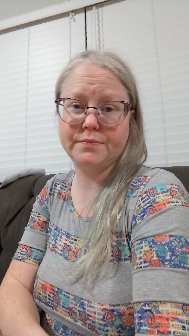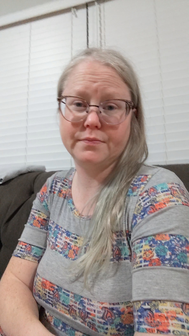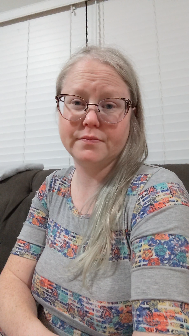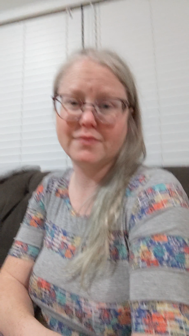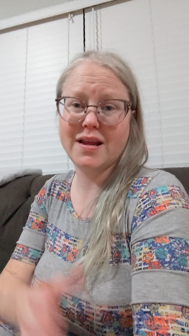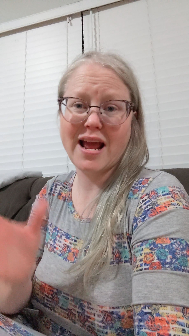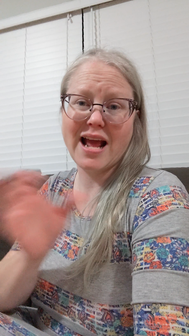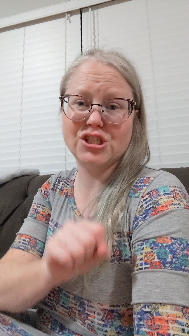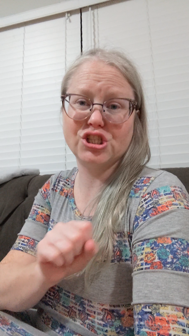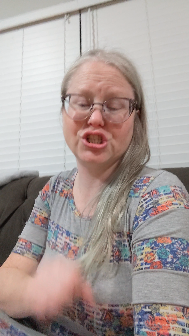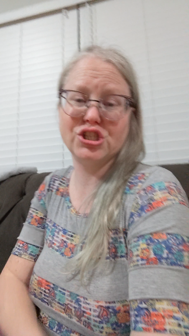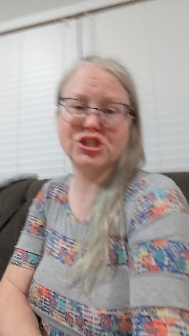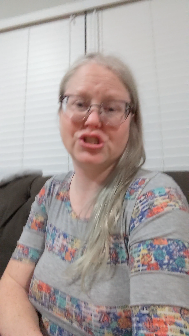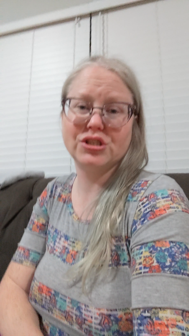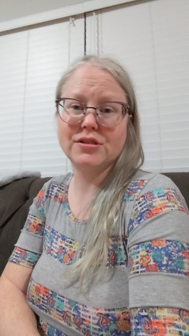catch